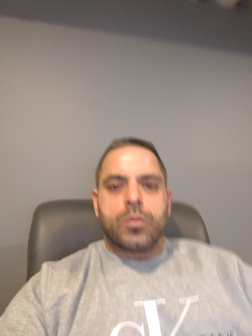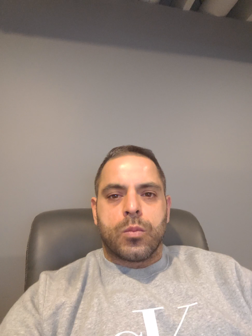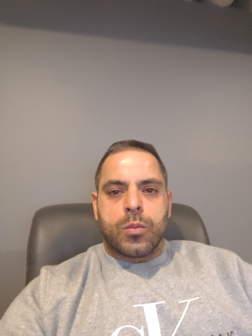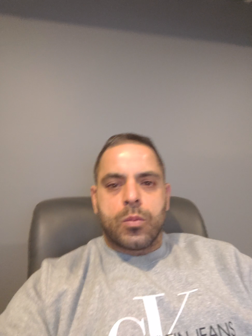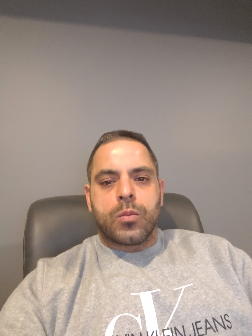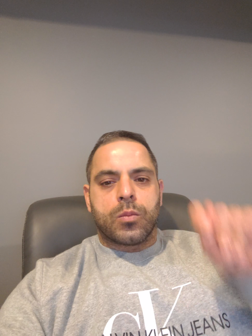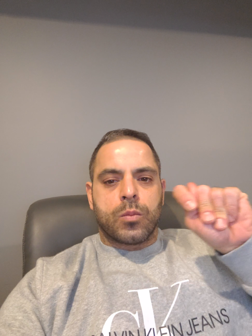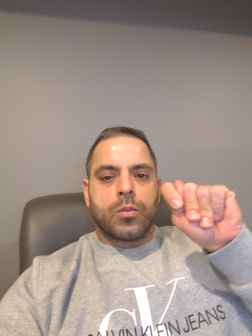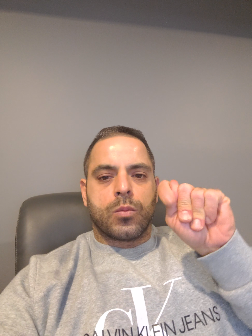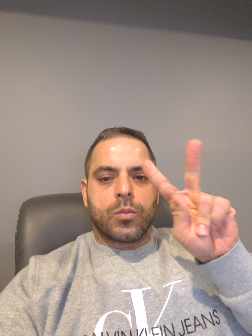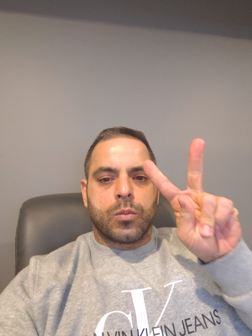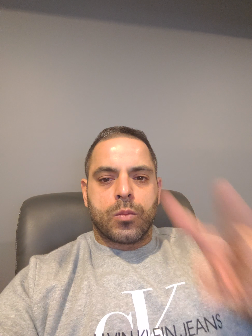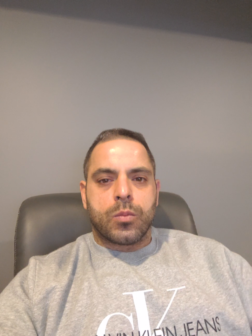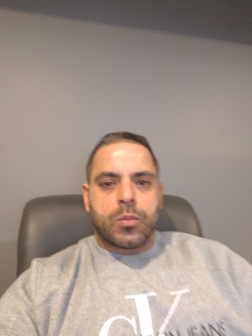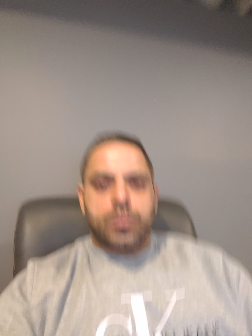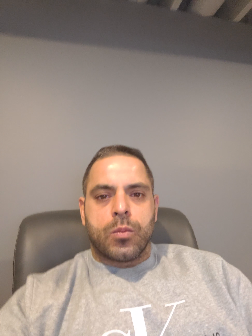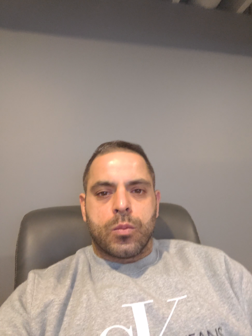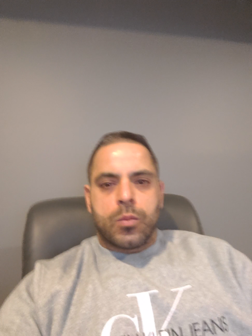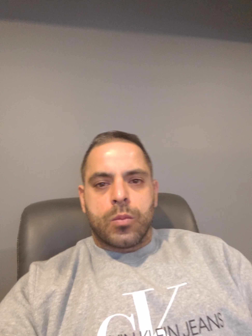TV